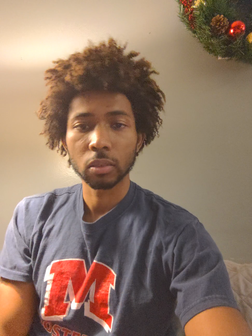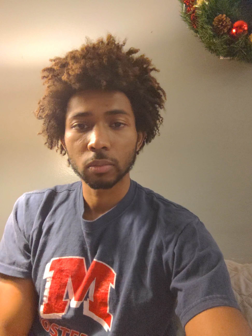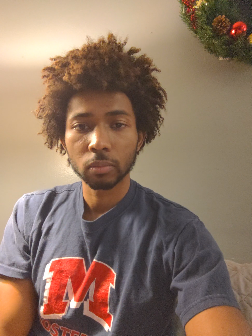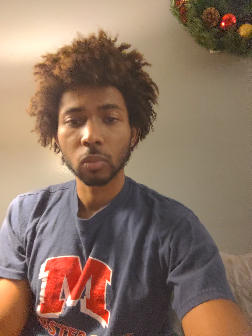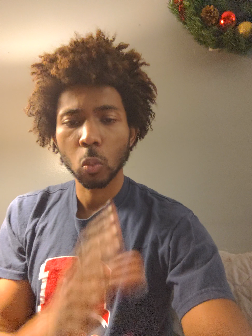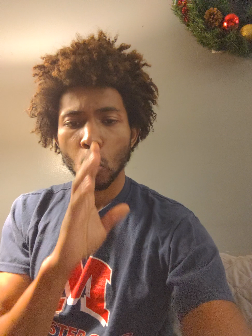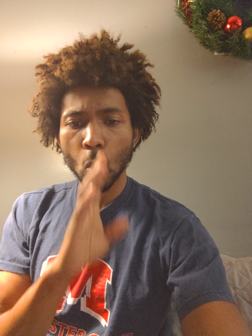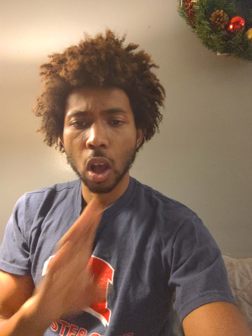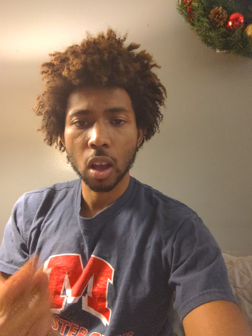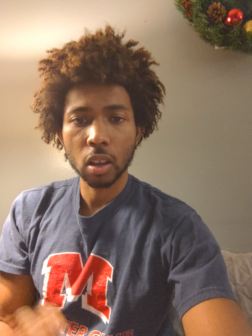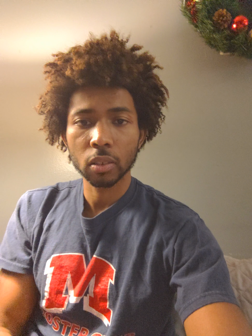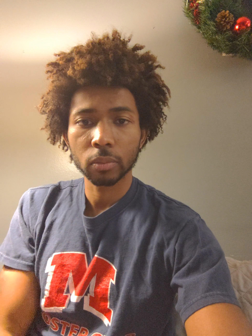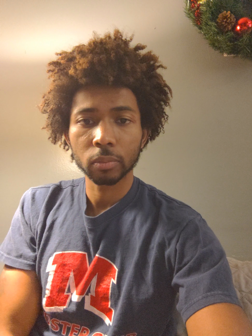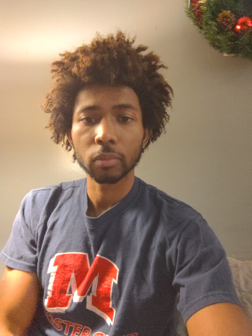quiet